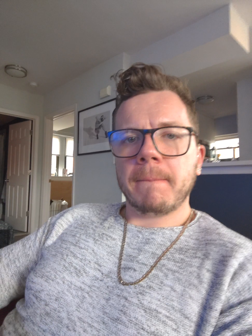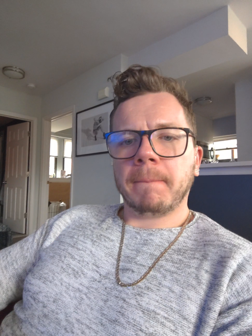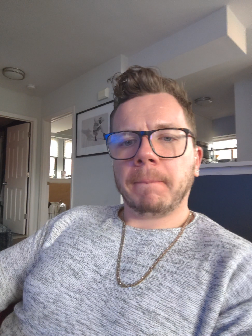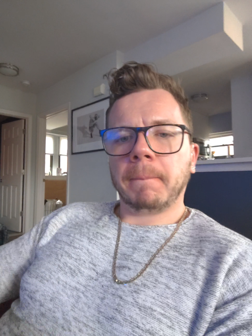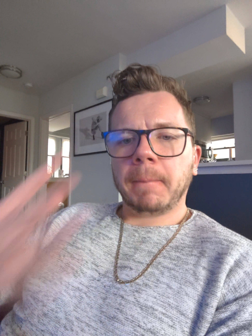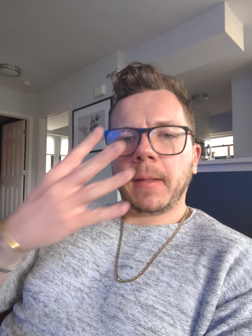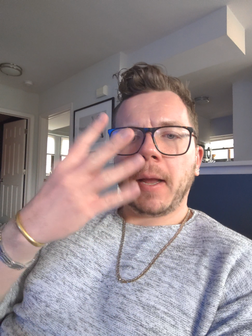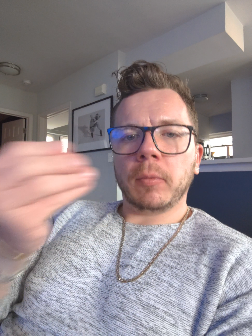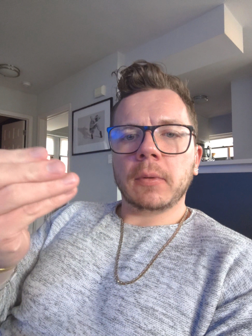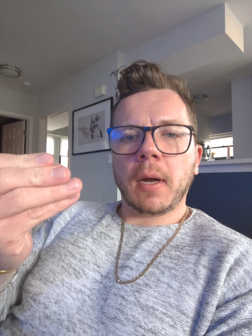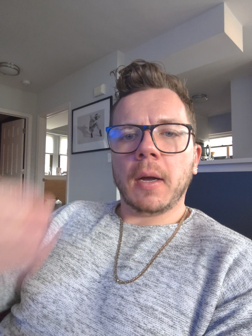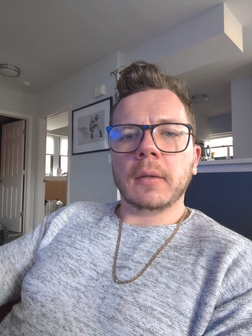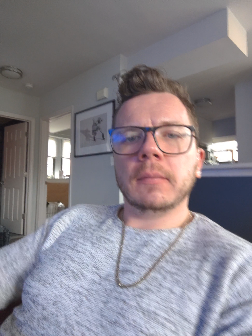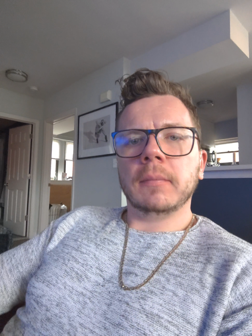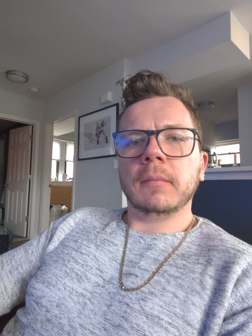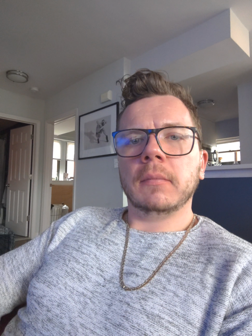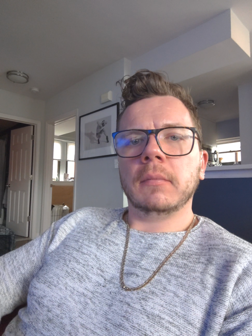outside